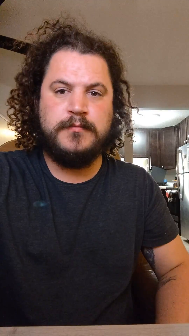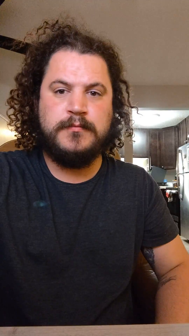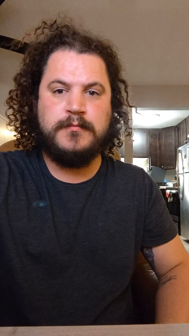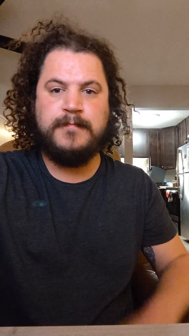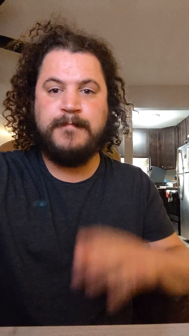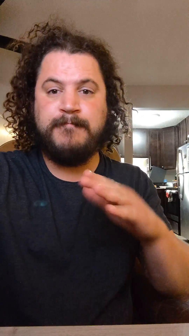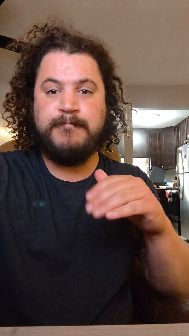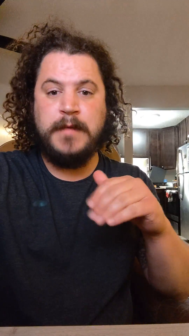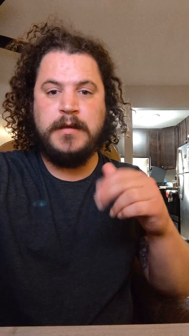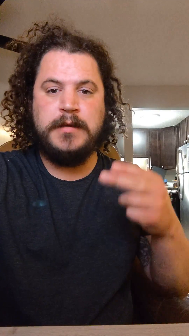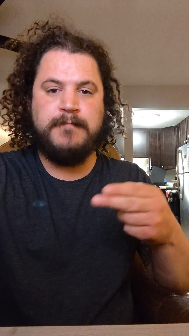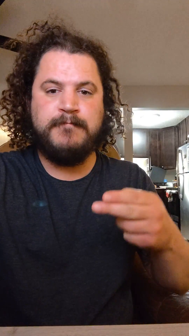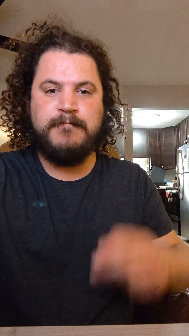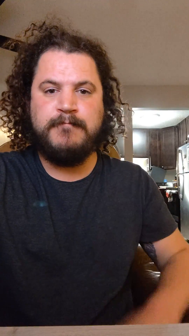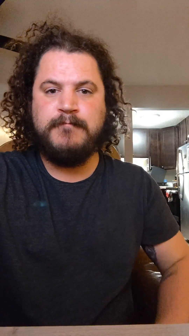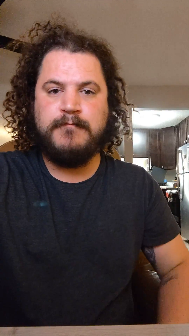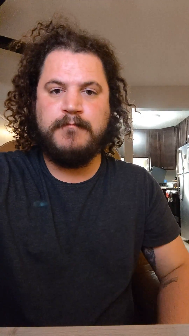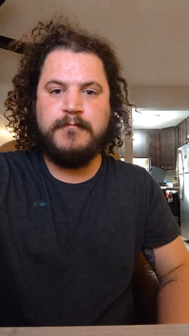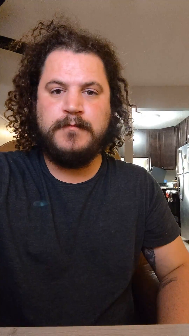pet's name